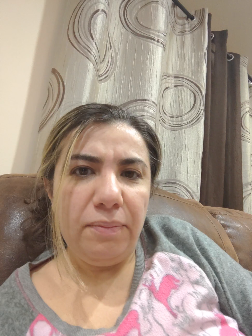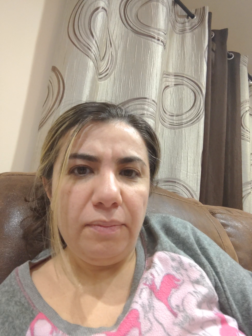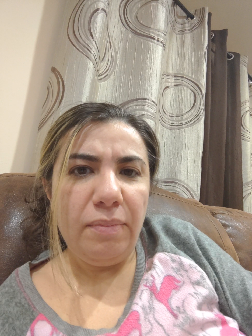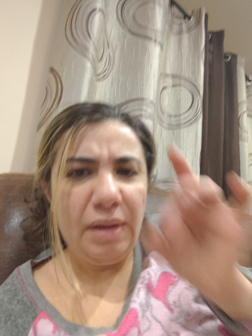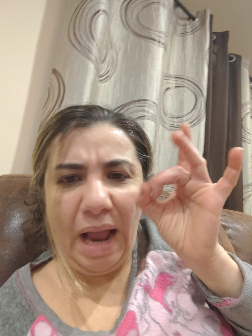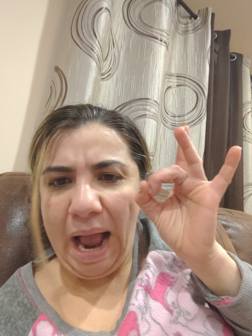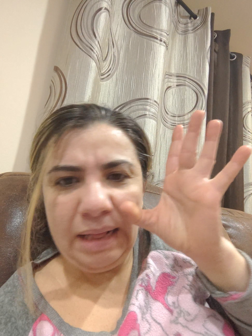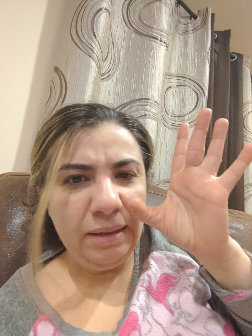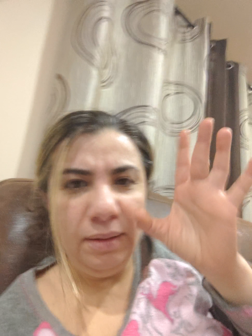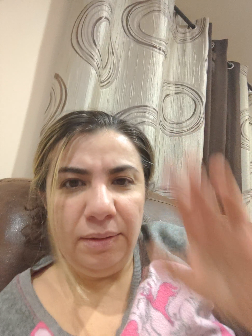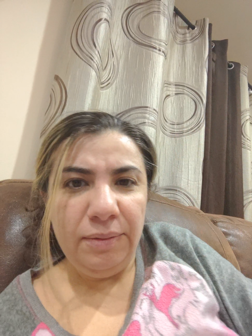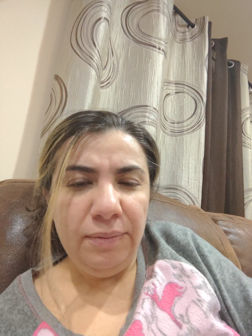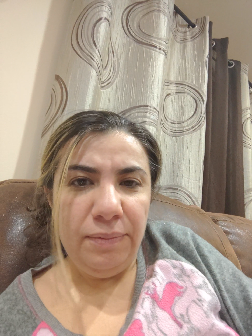hate